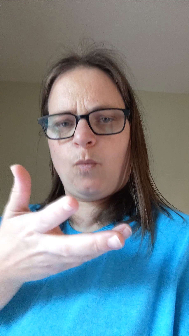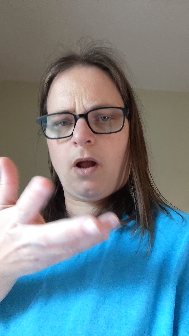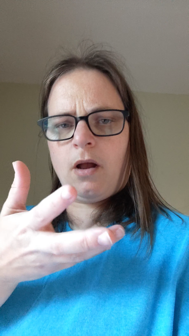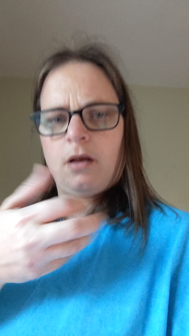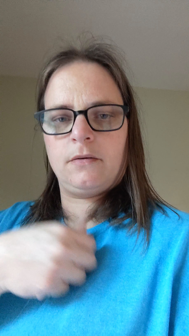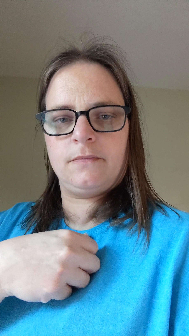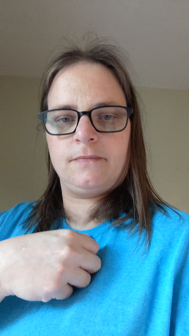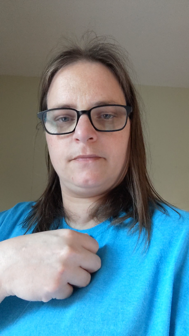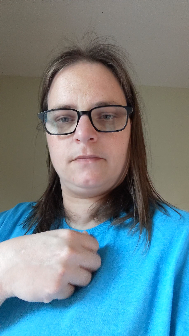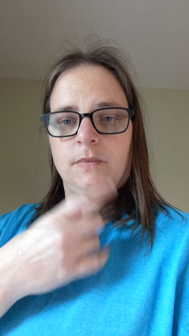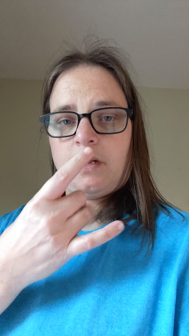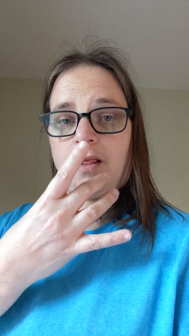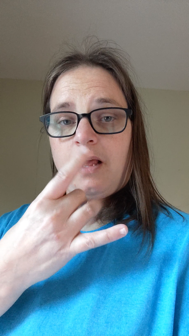light bulb